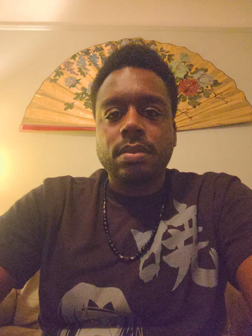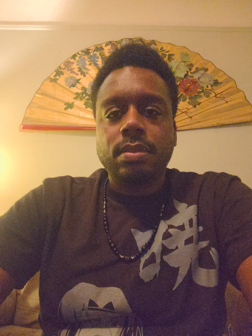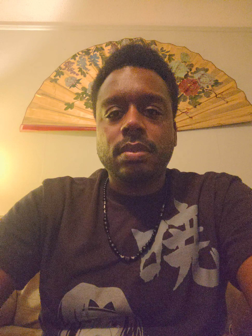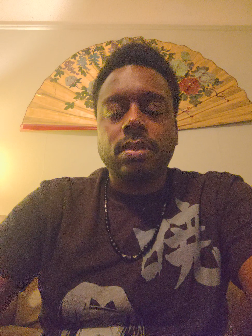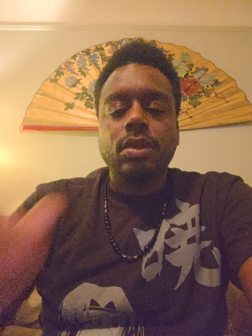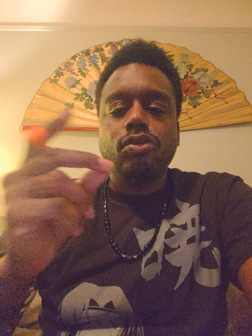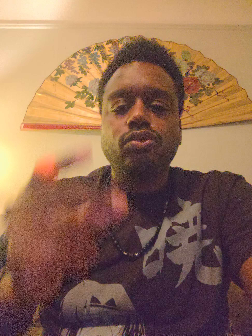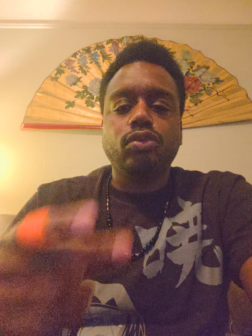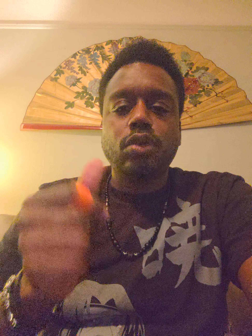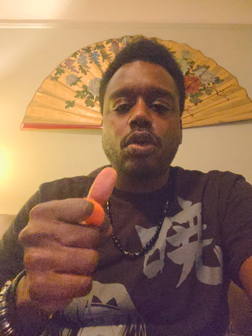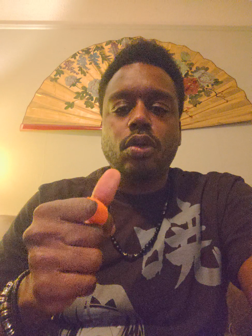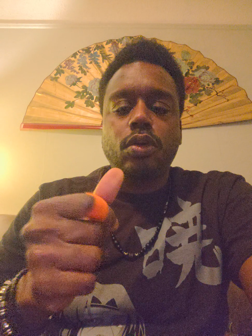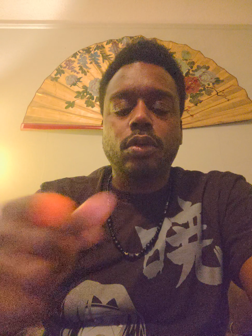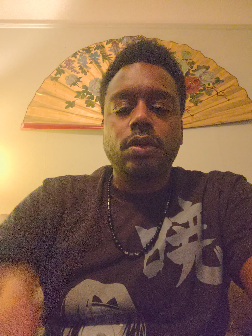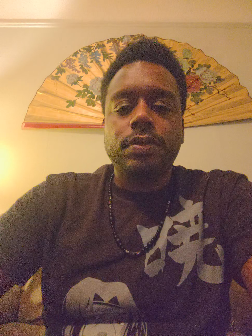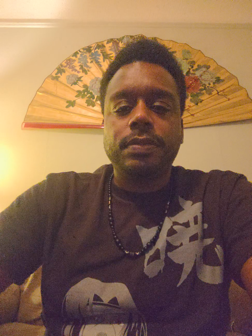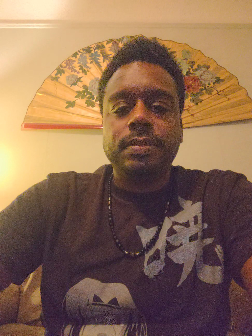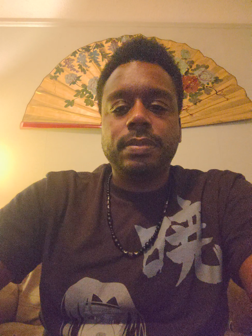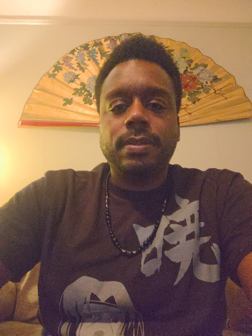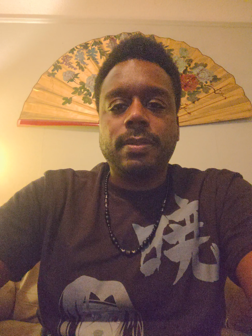dog